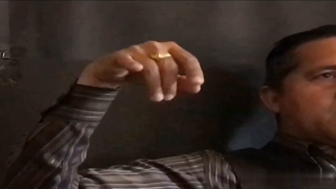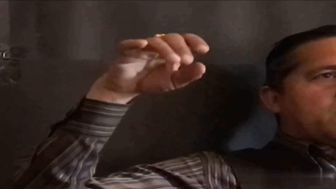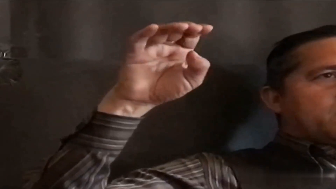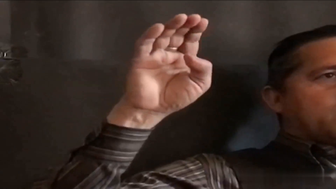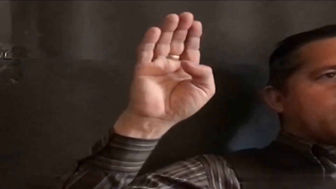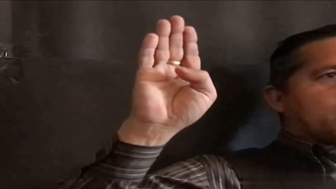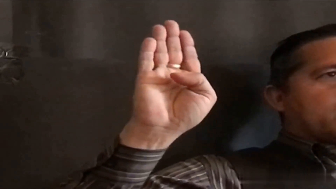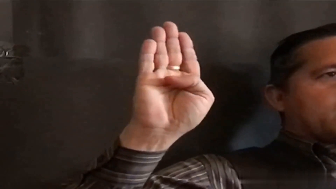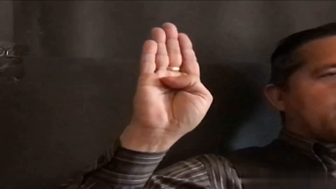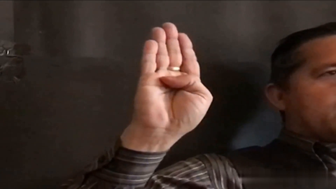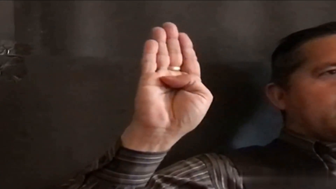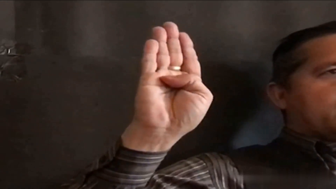ब